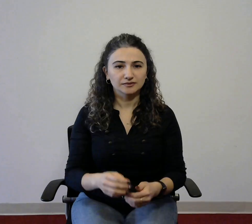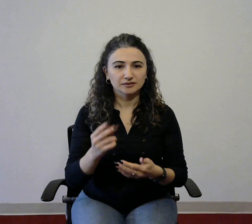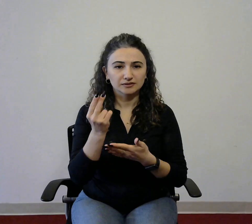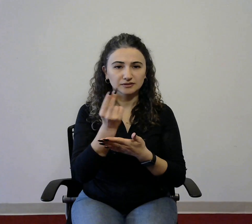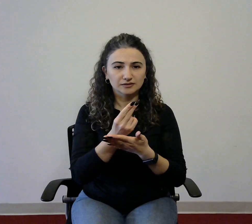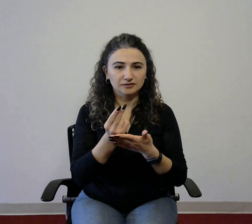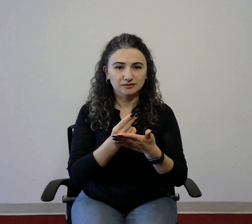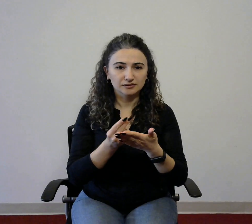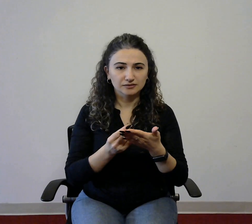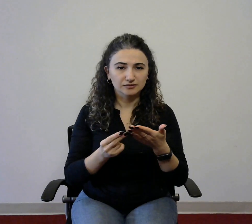rəsim